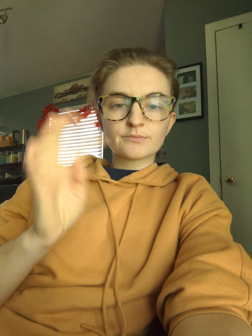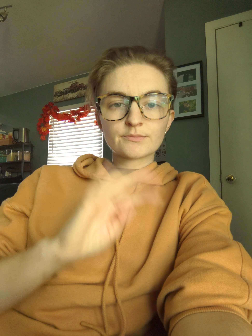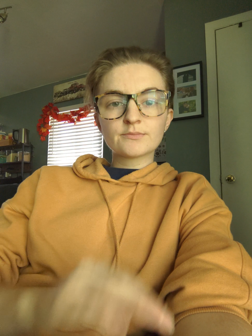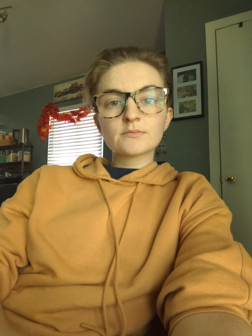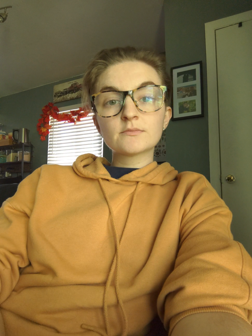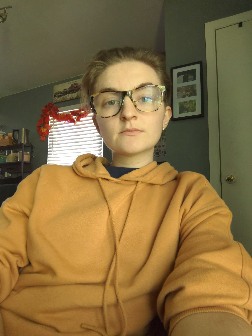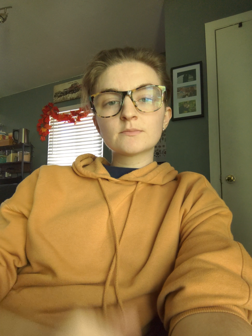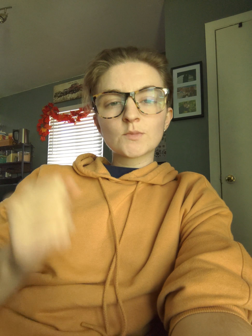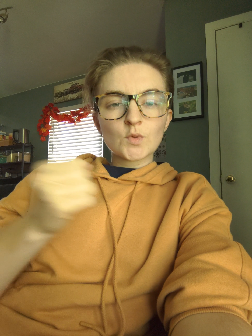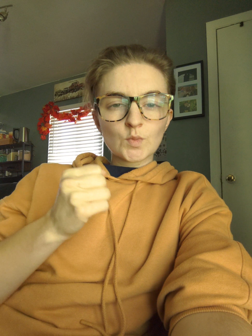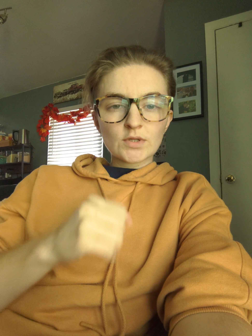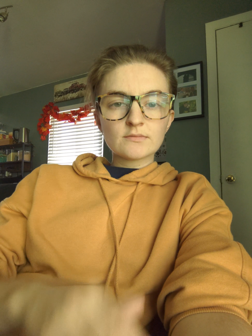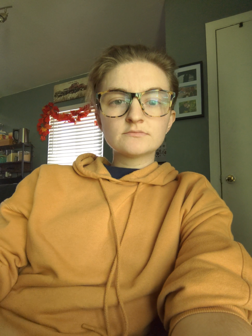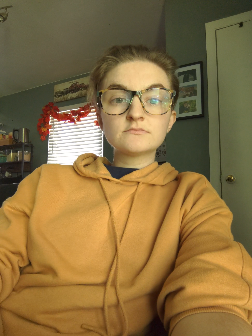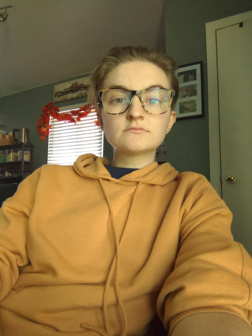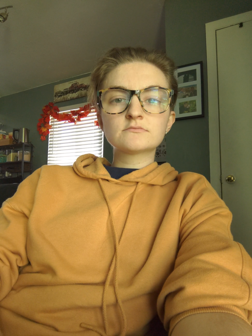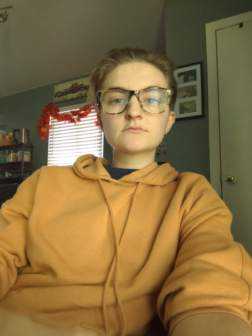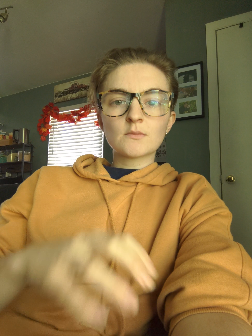cold